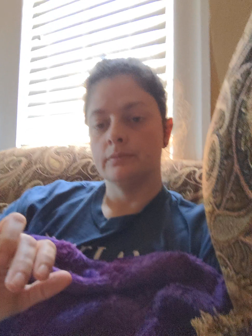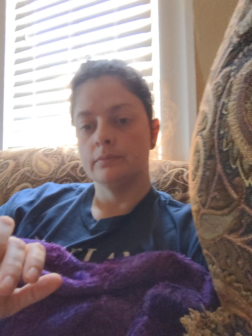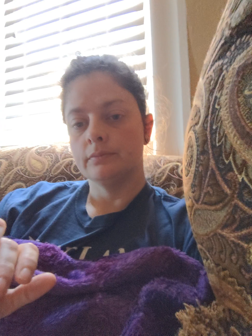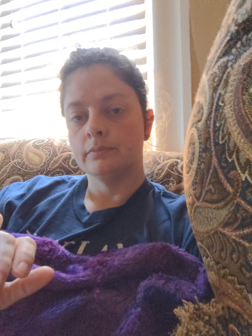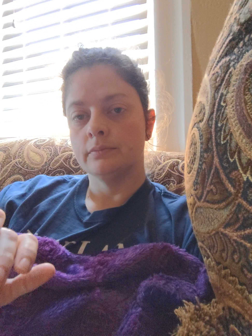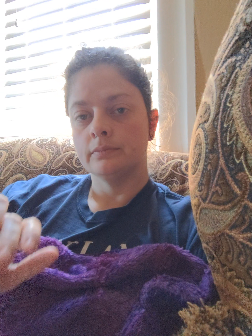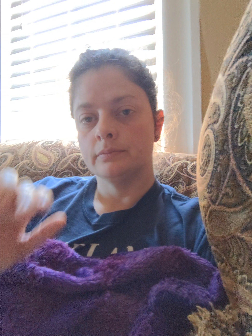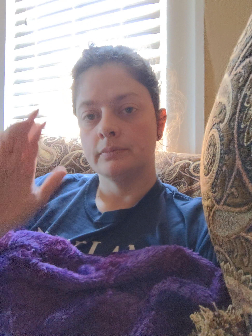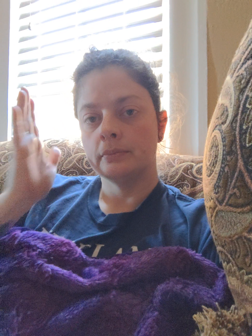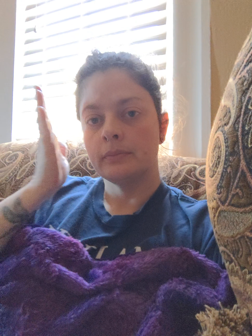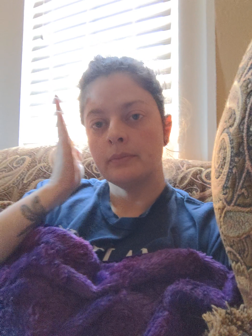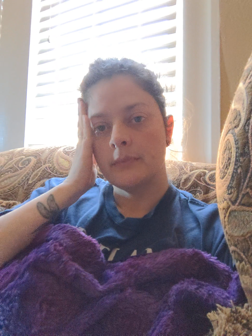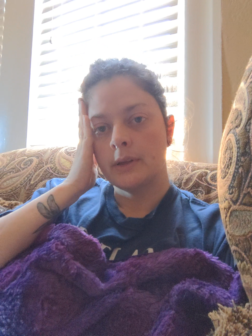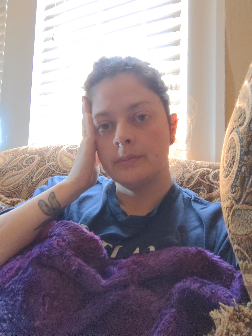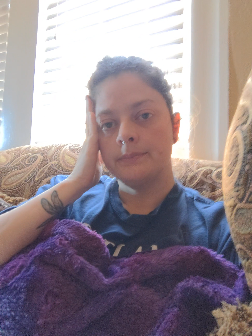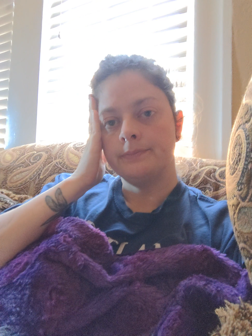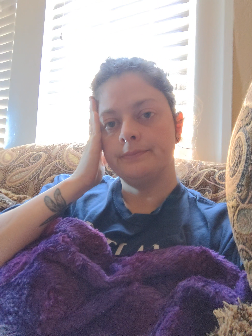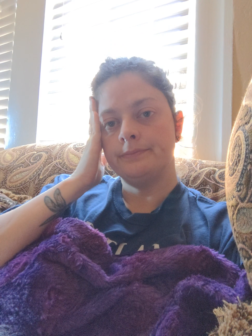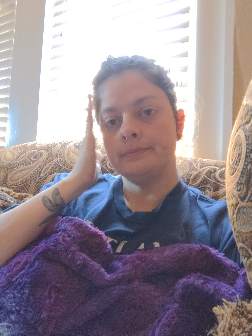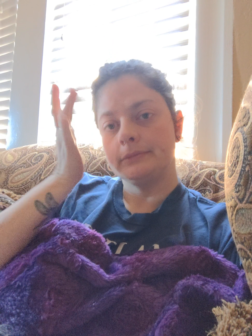bed